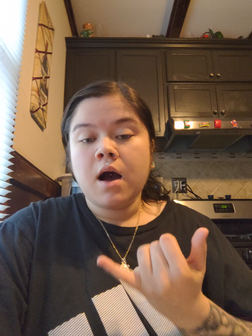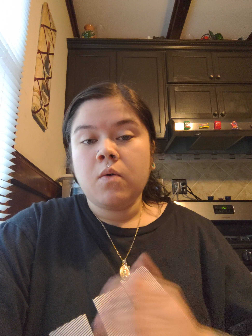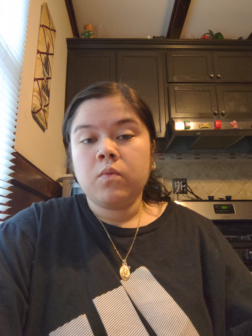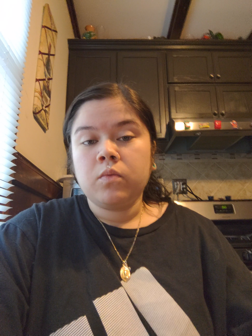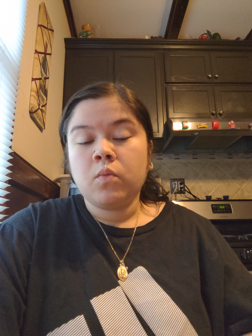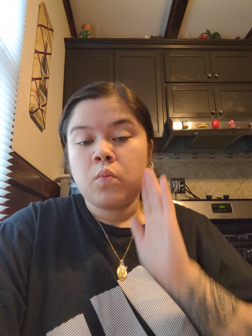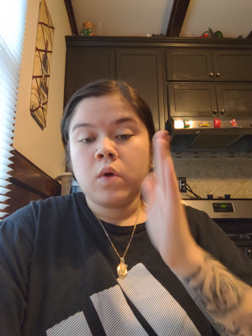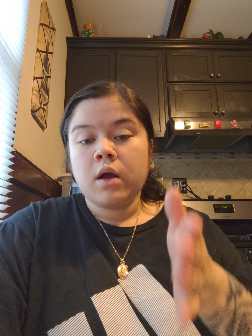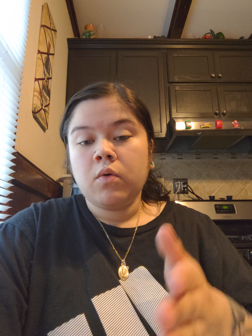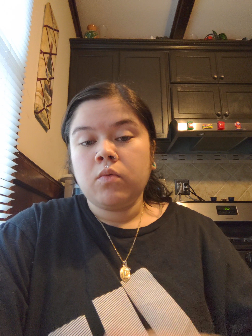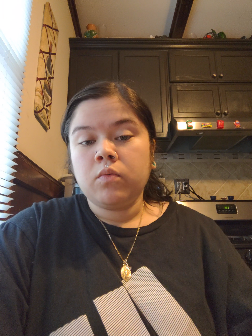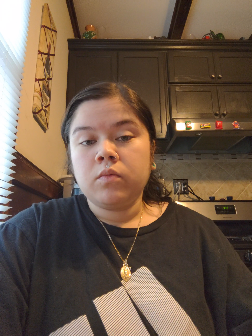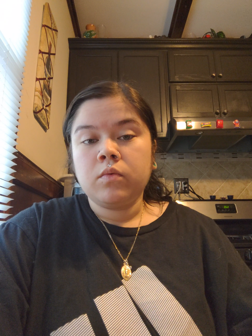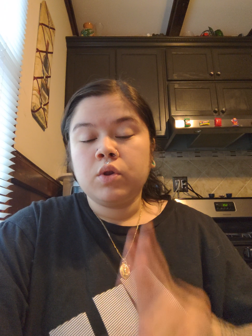will